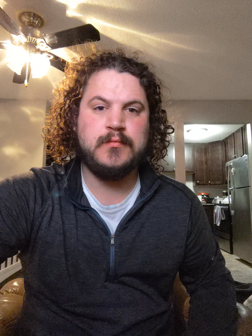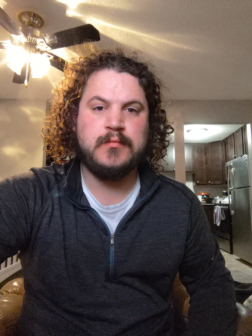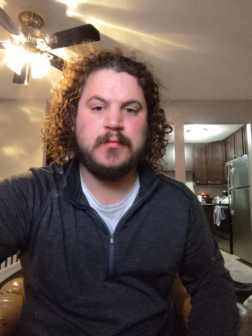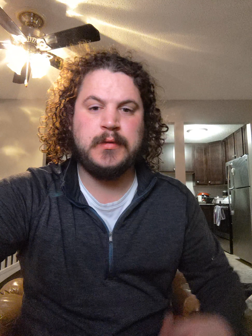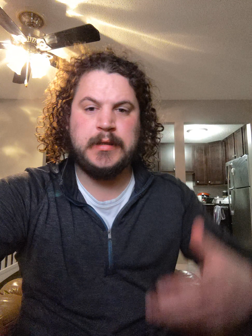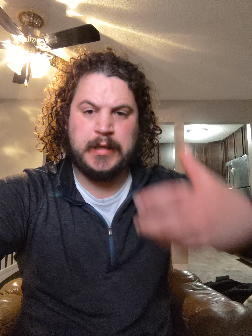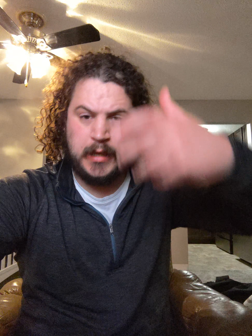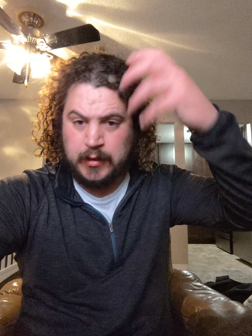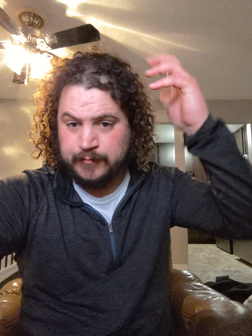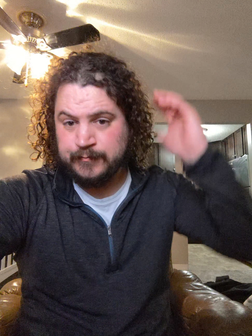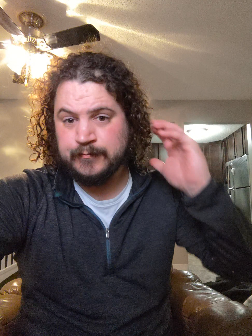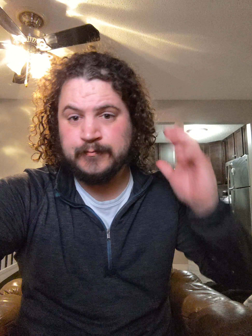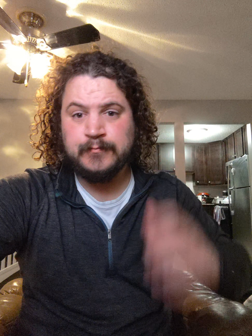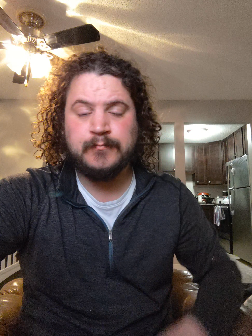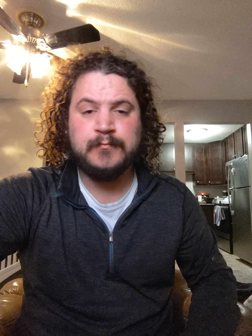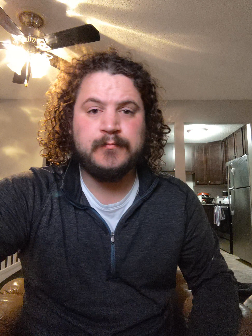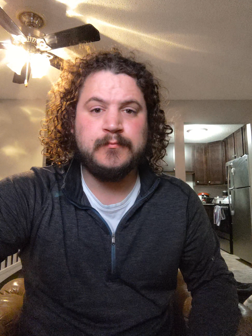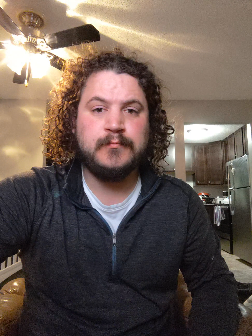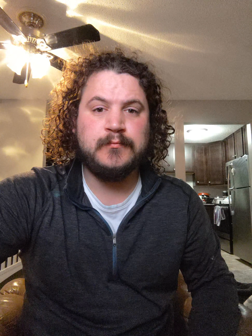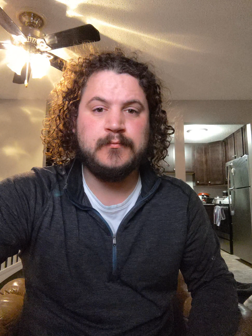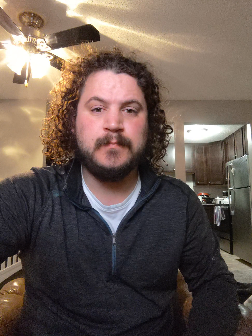lion